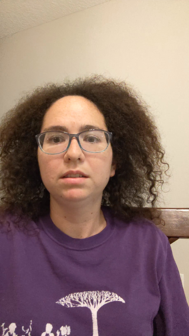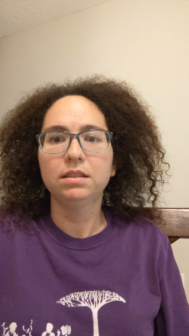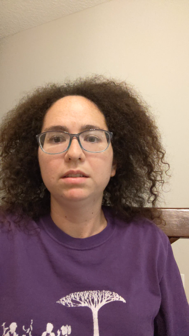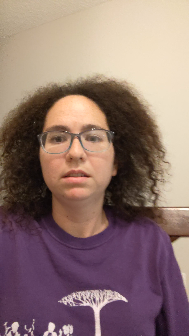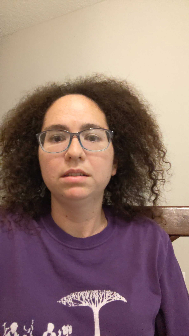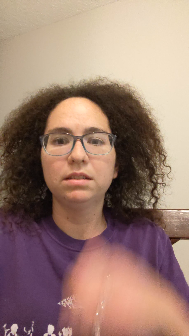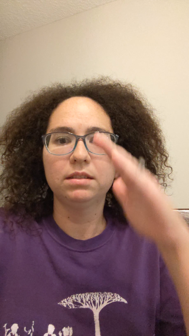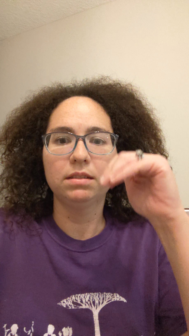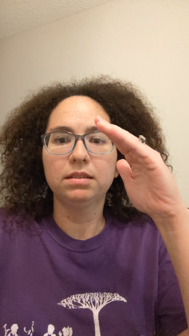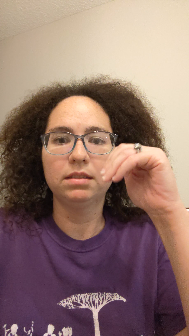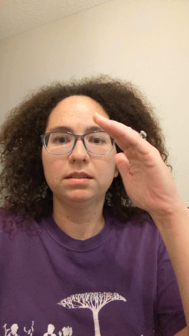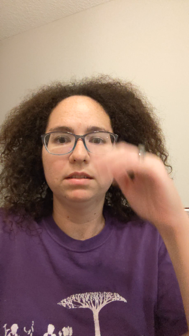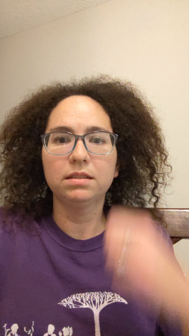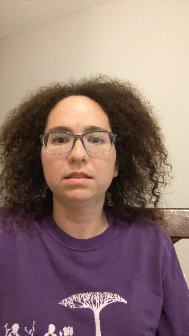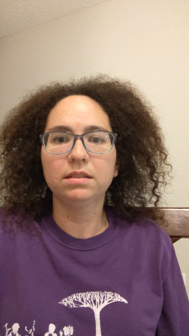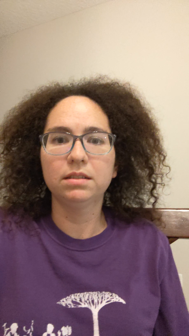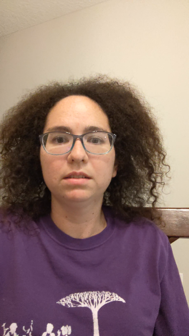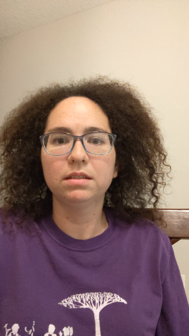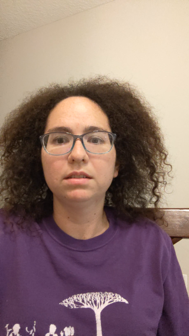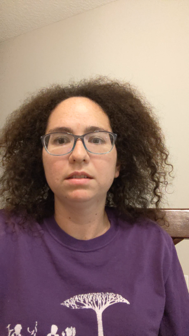downtown